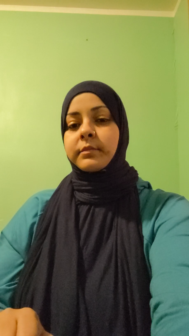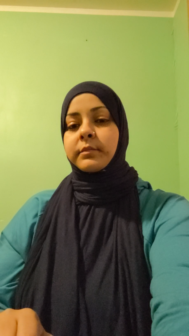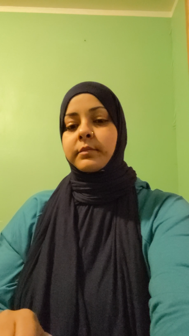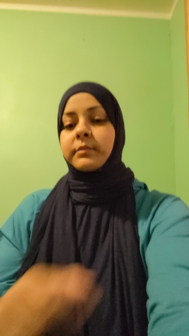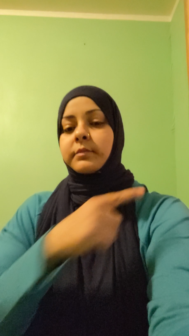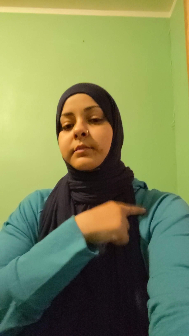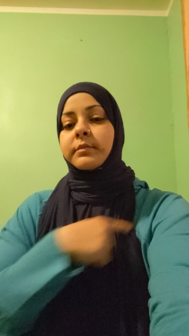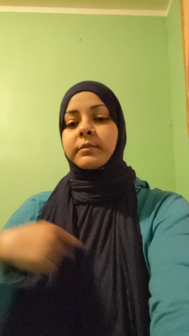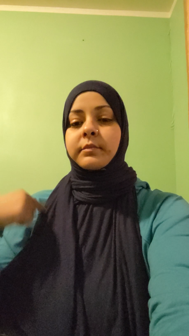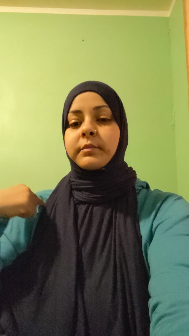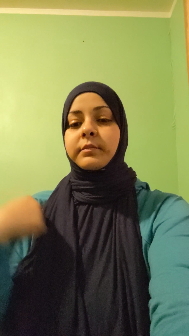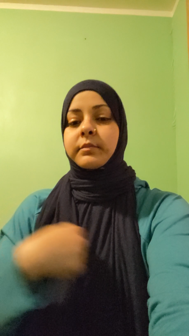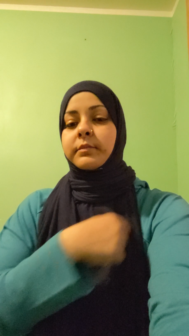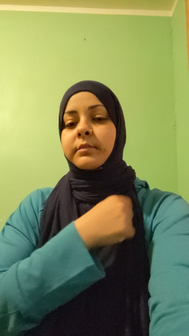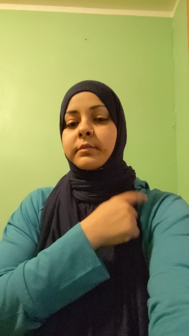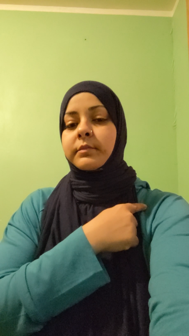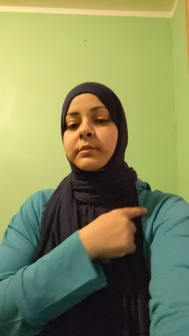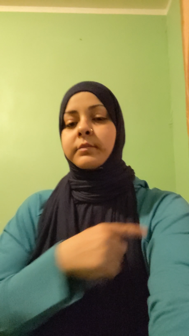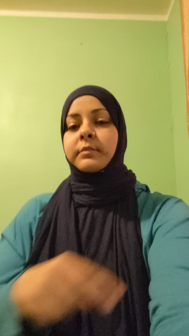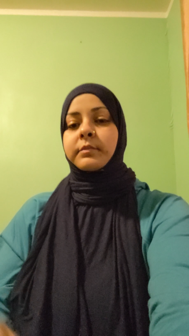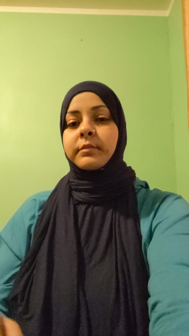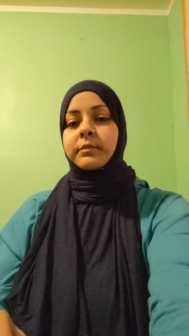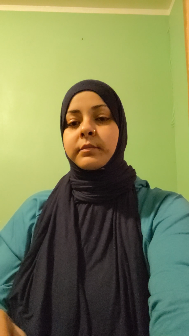bib